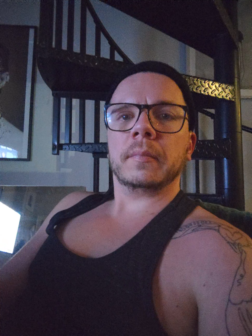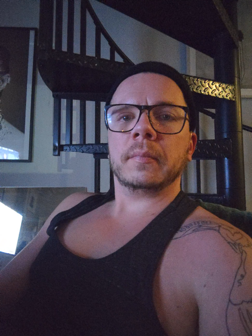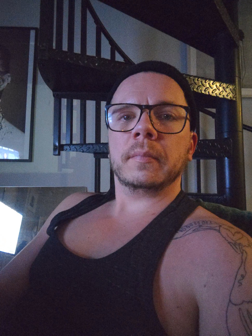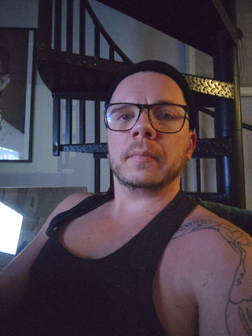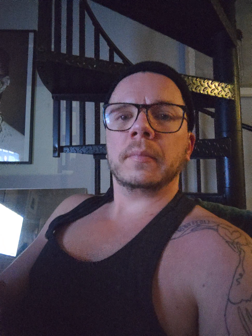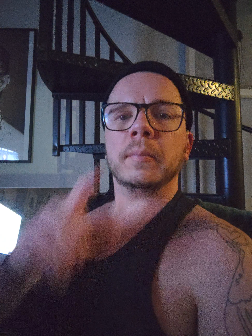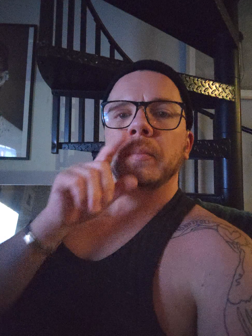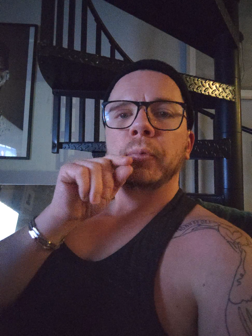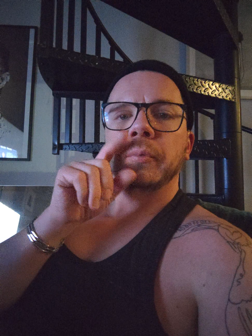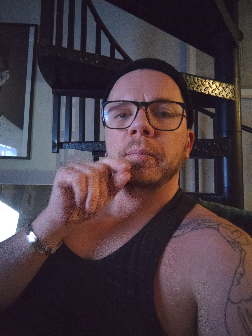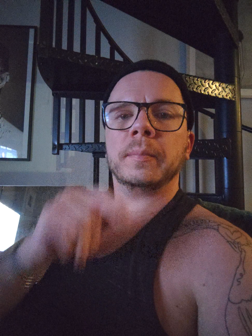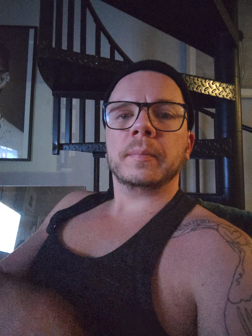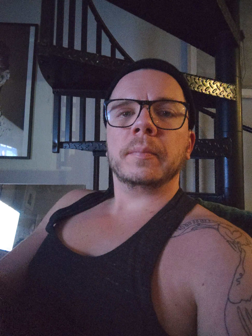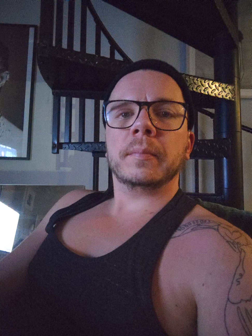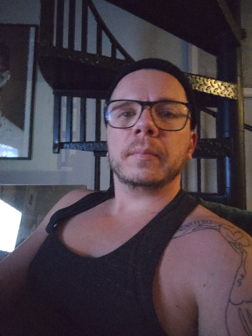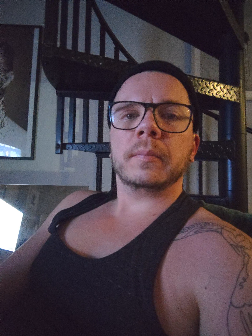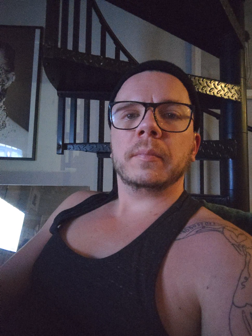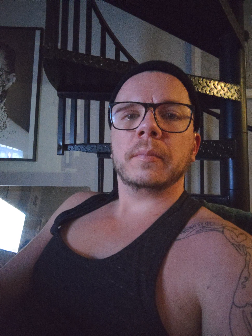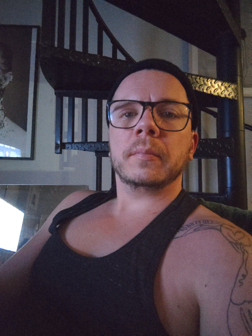bird